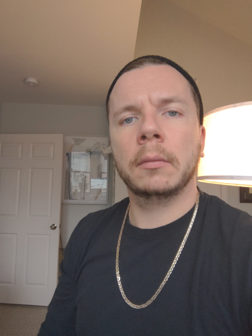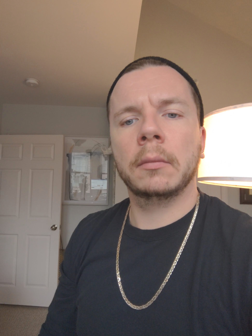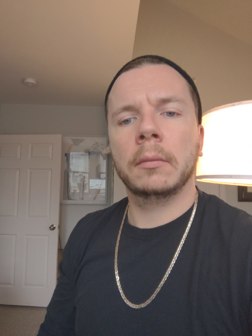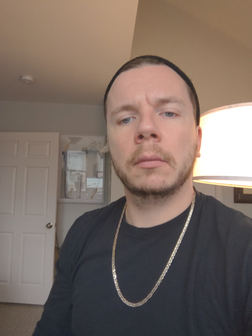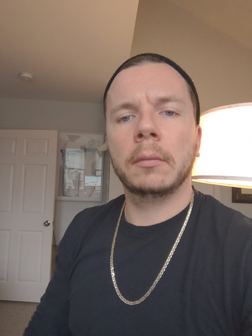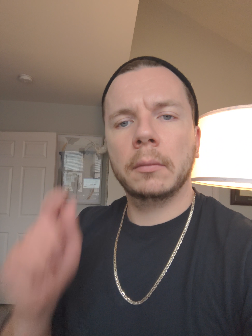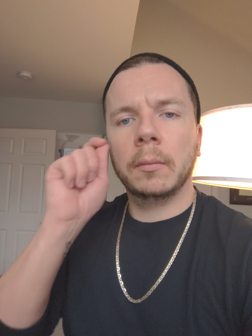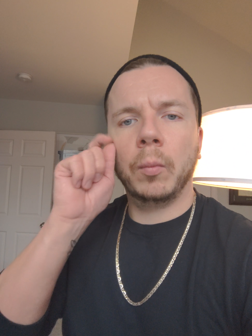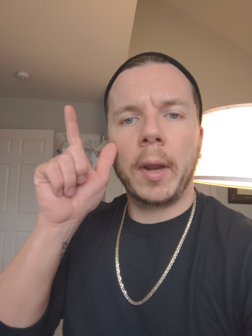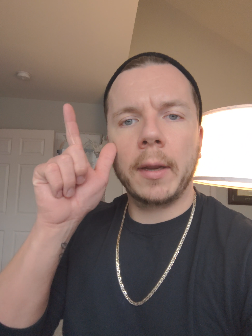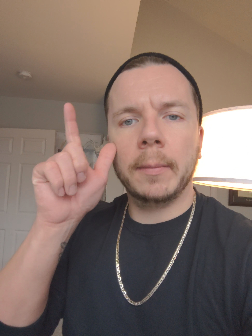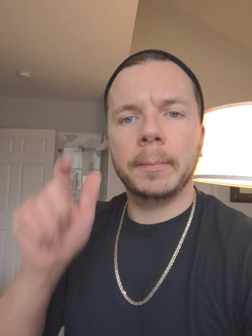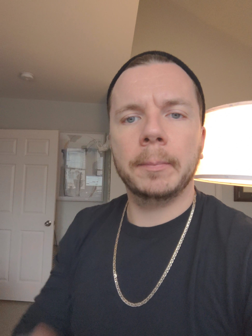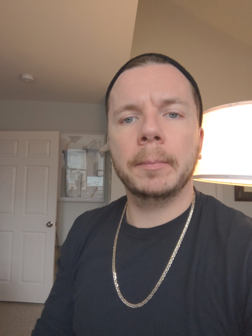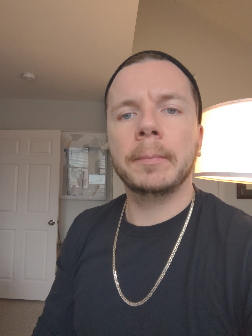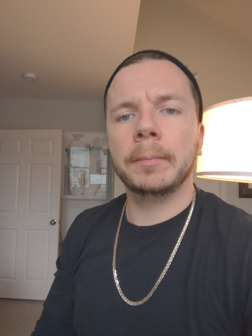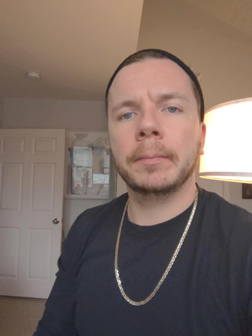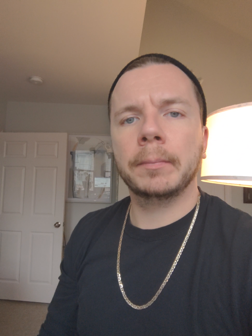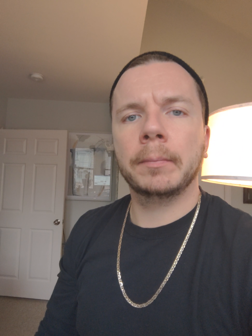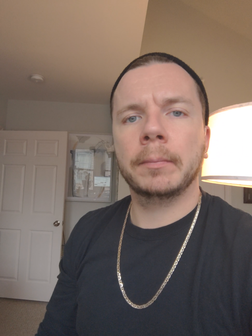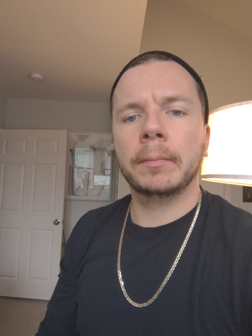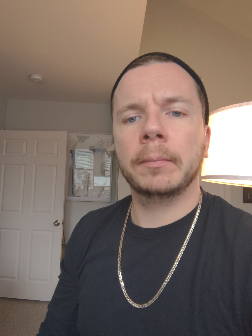wake